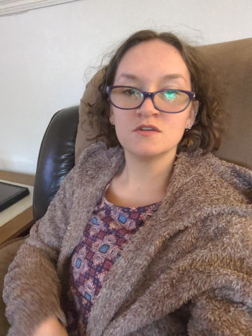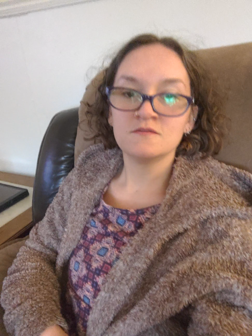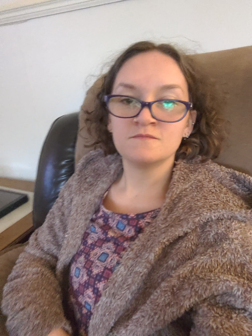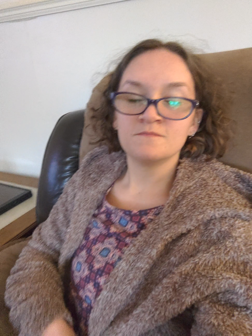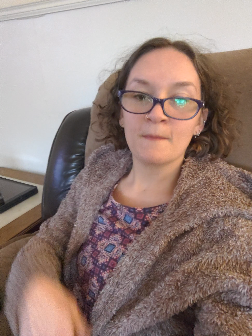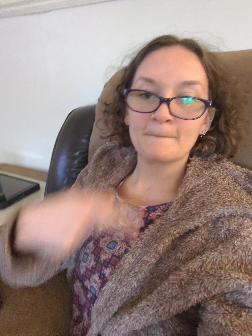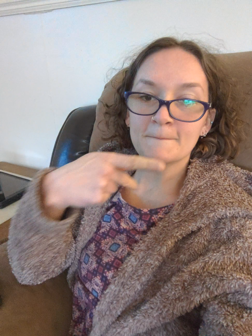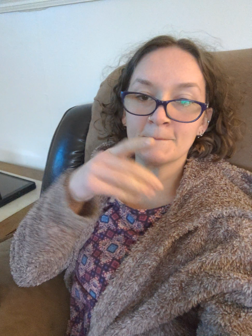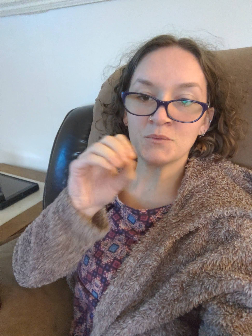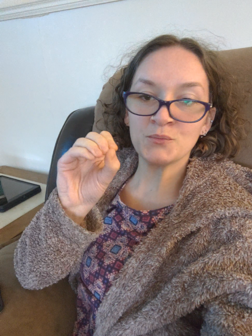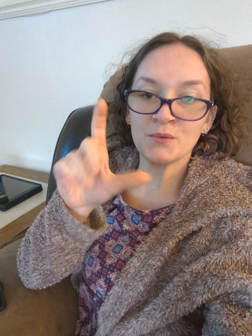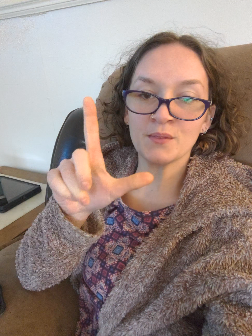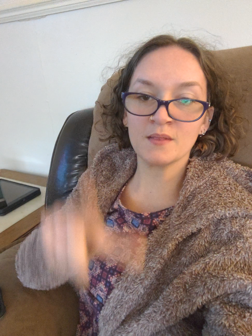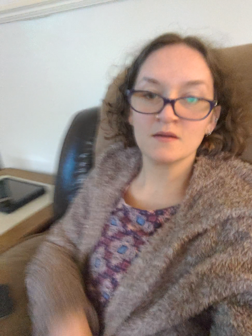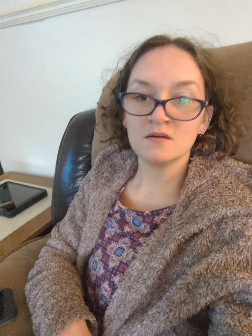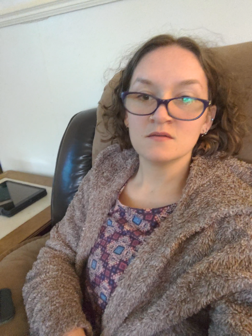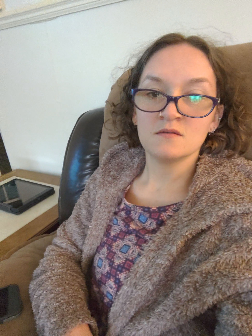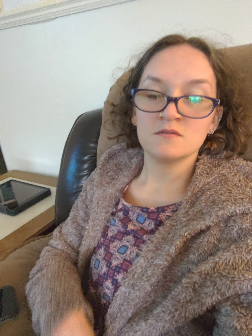pool